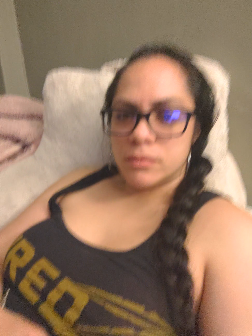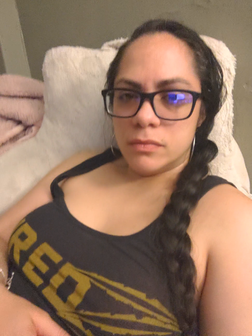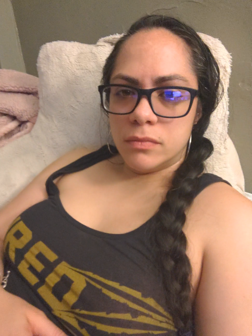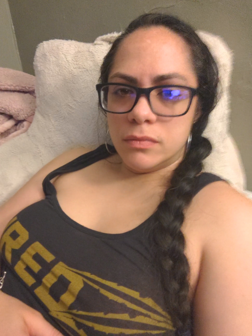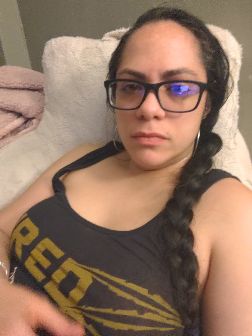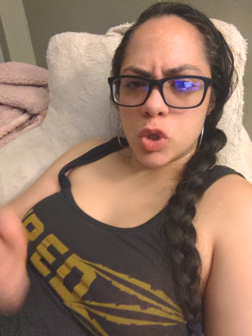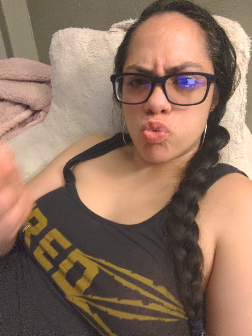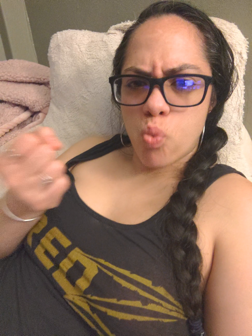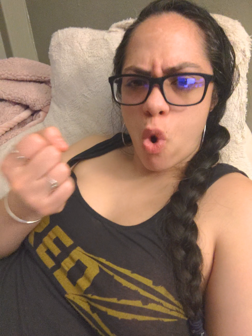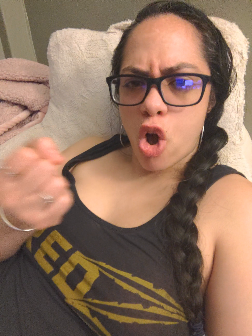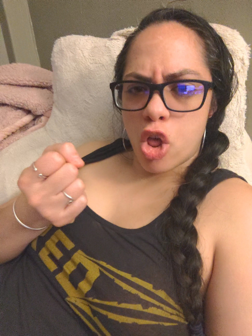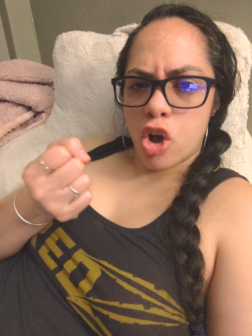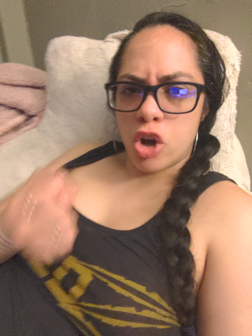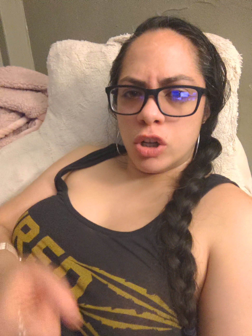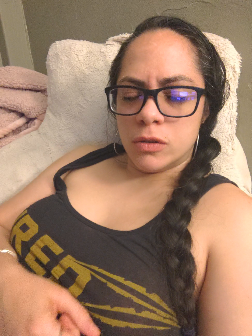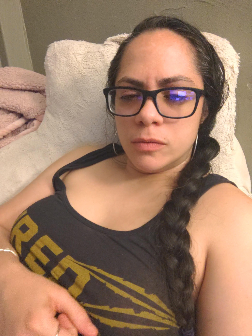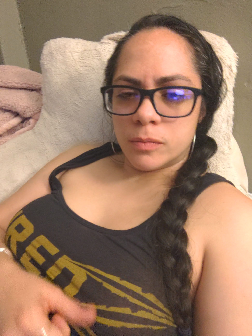drawer